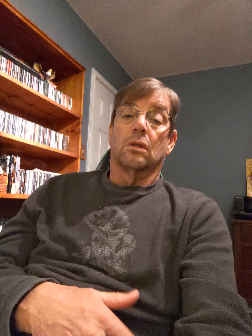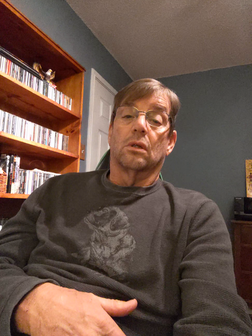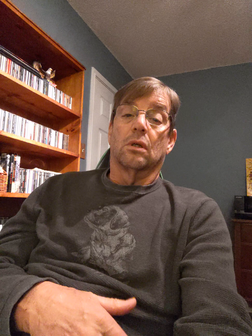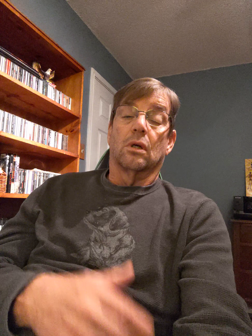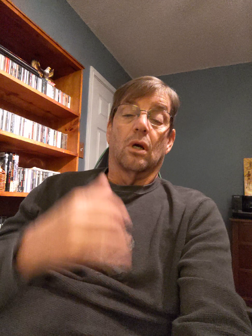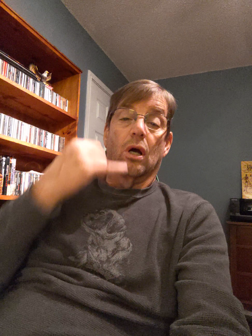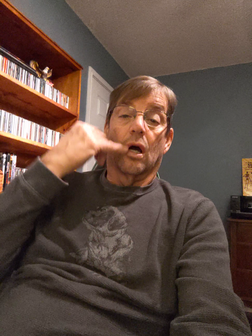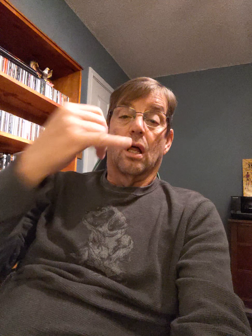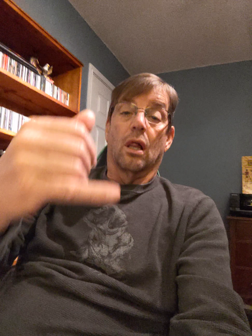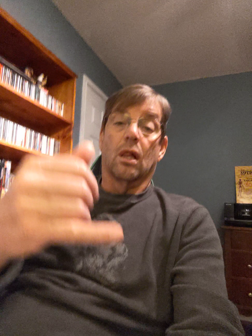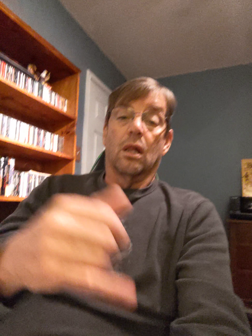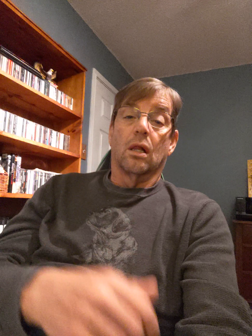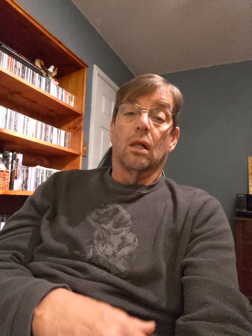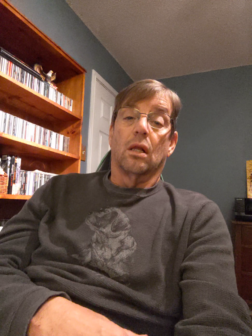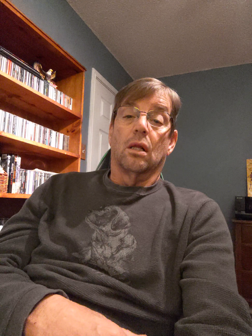call on the phone